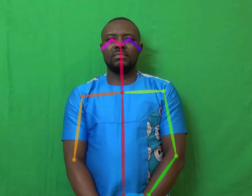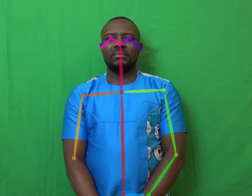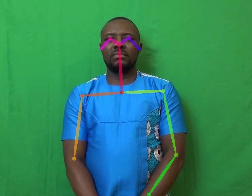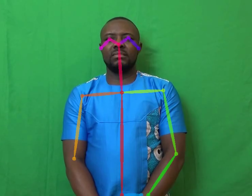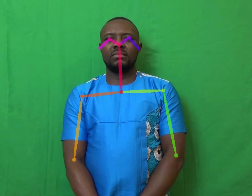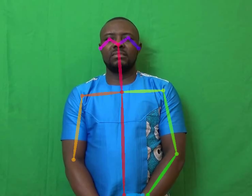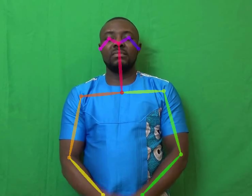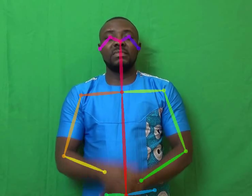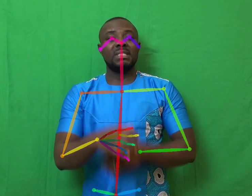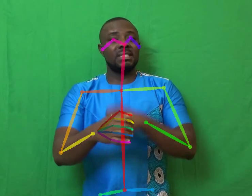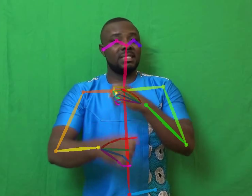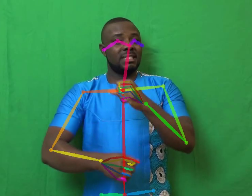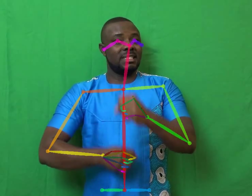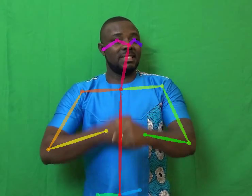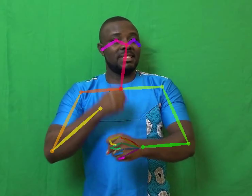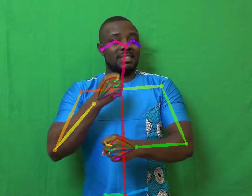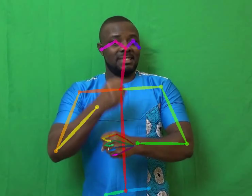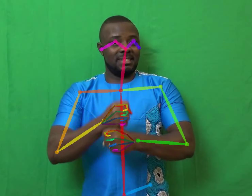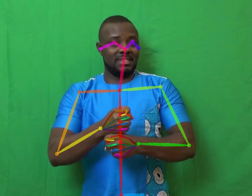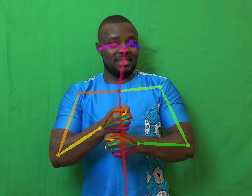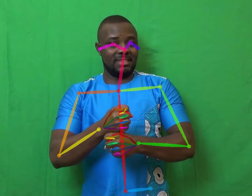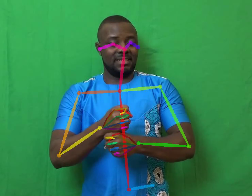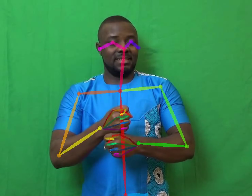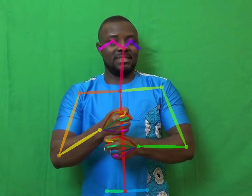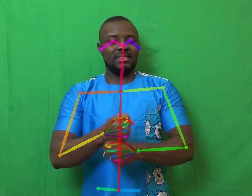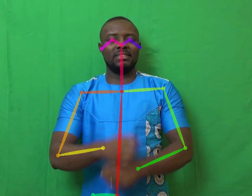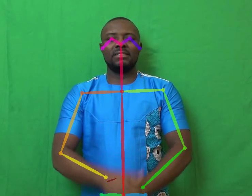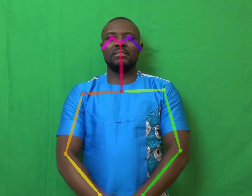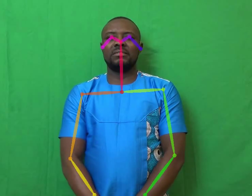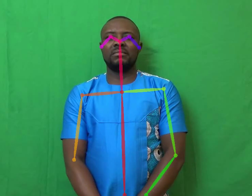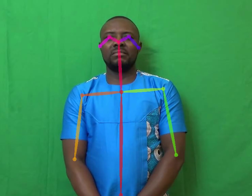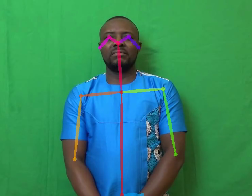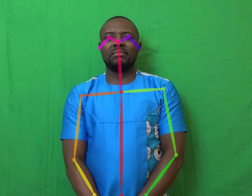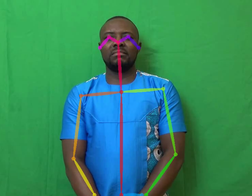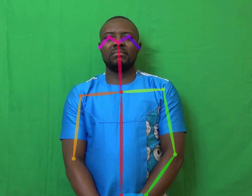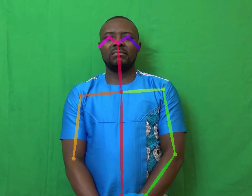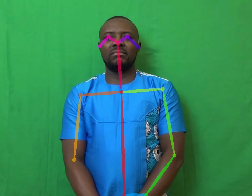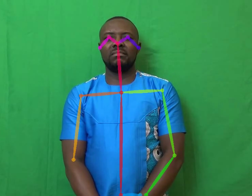year